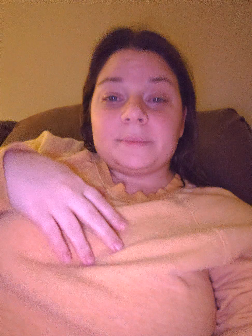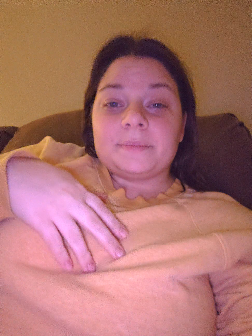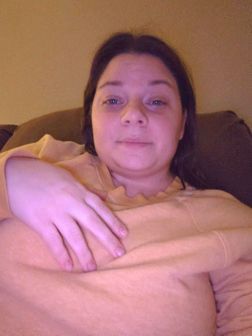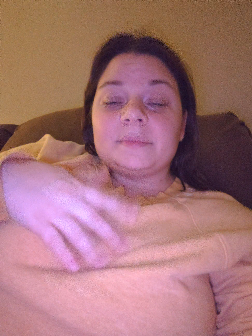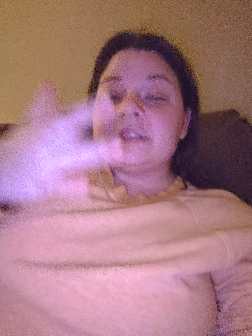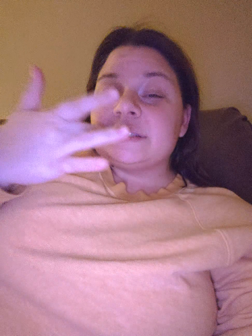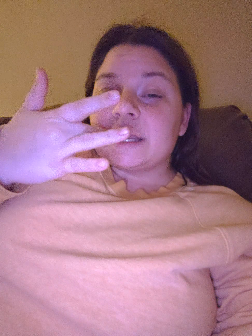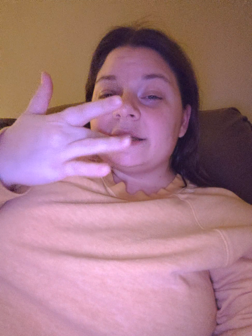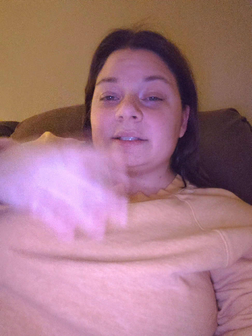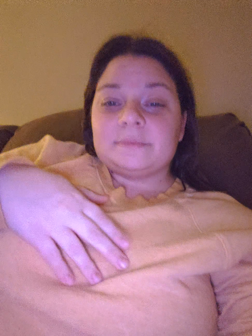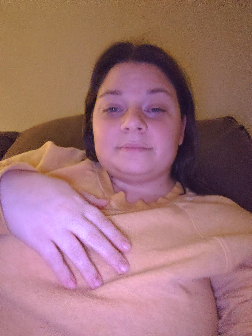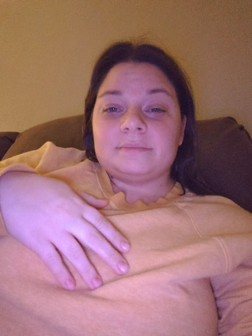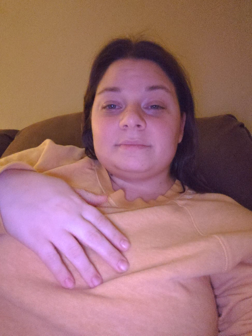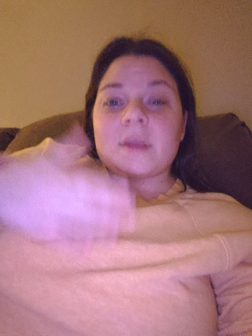taste